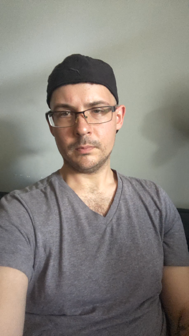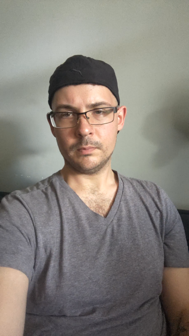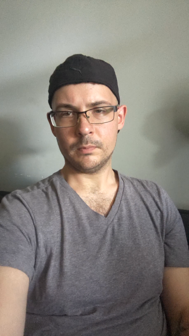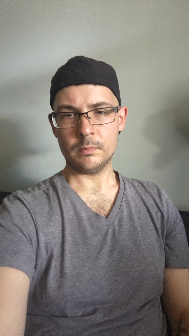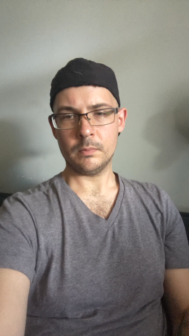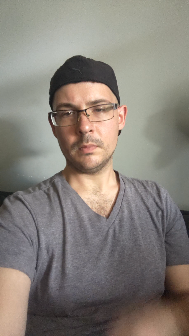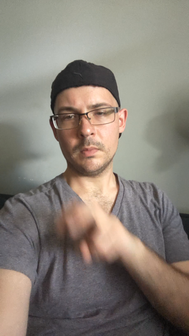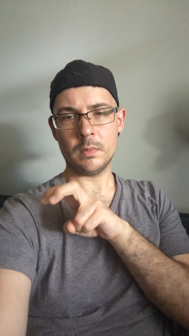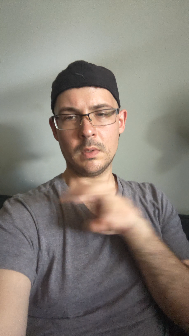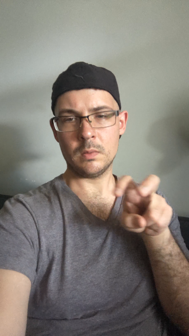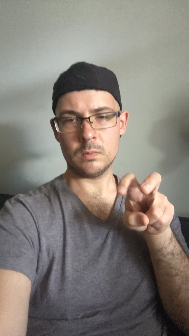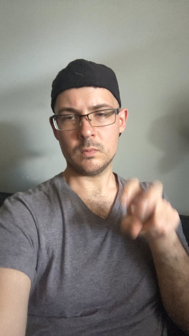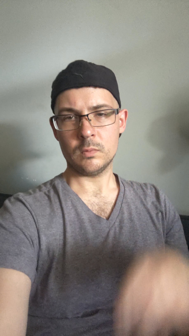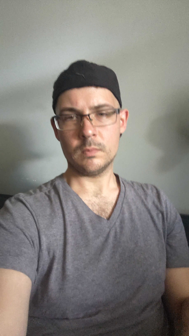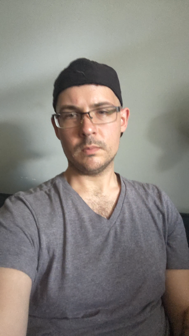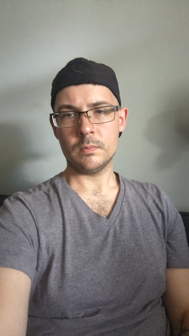couch